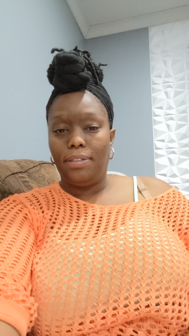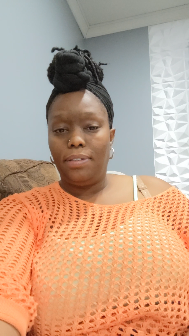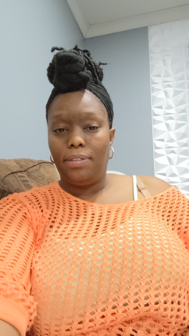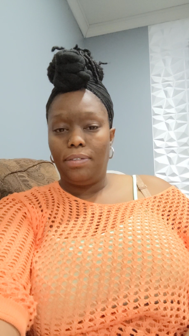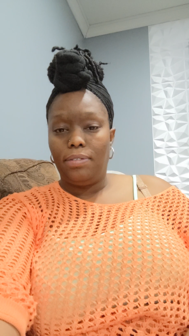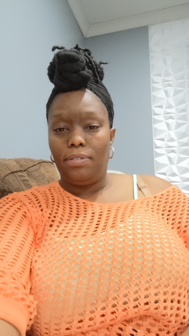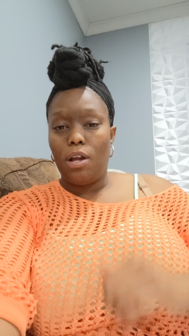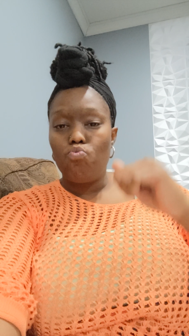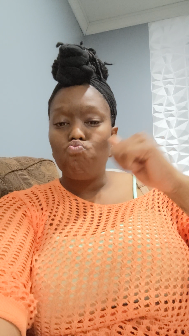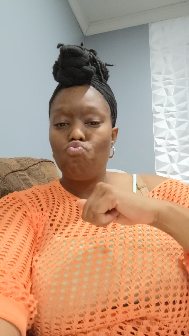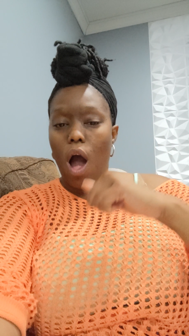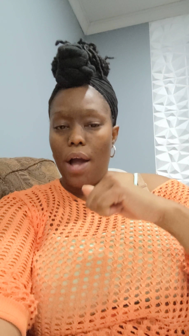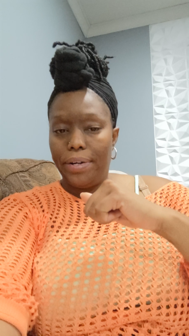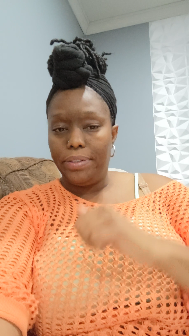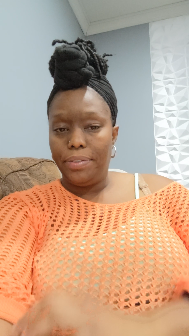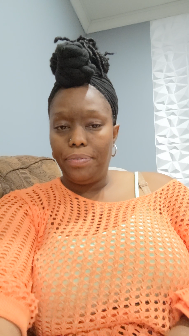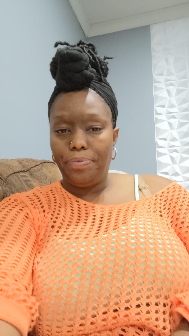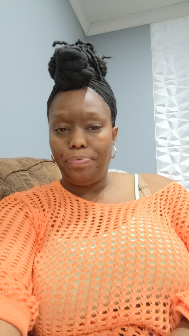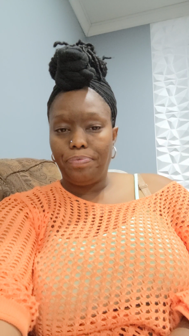rock